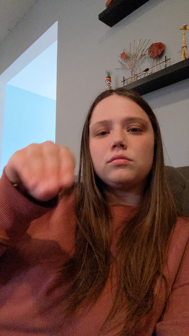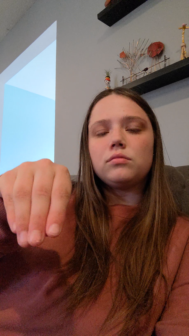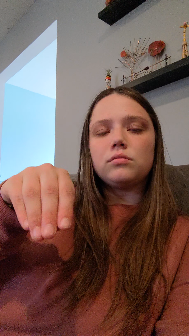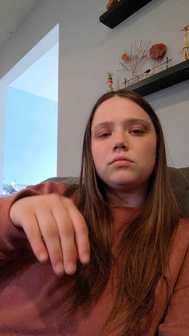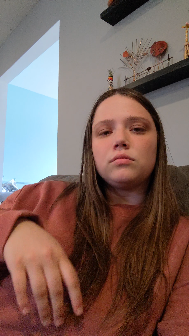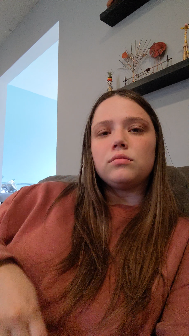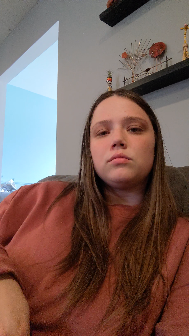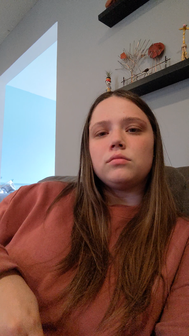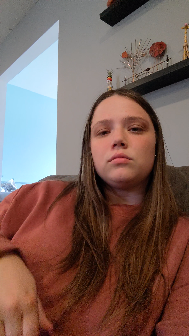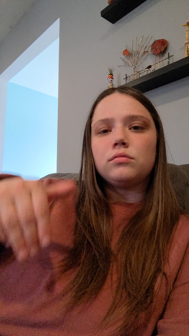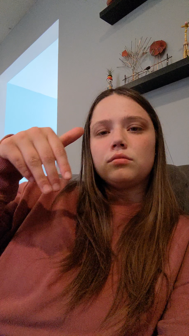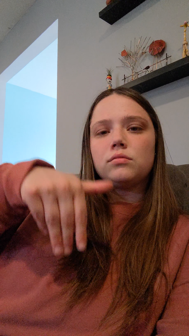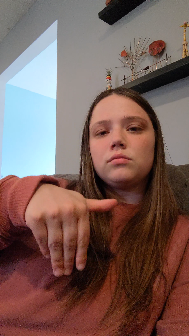night night